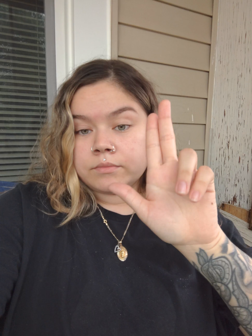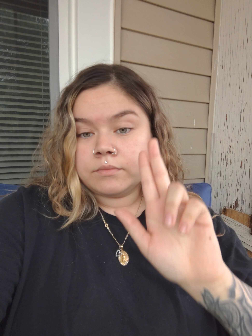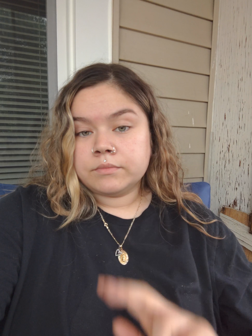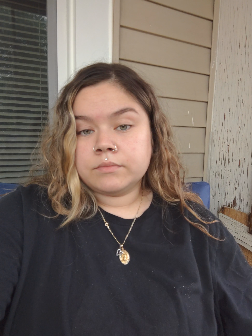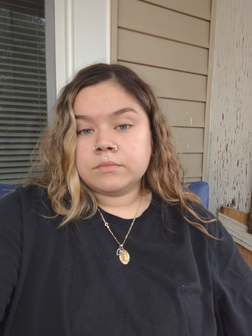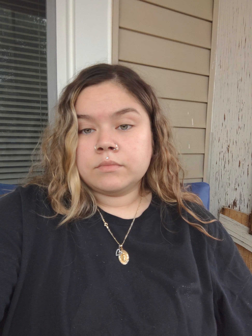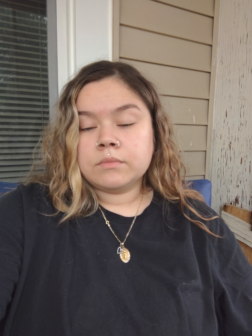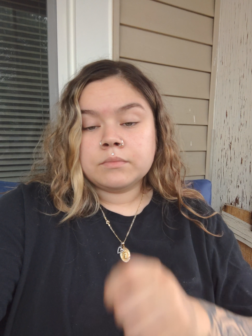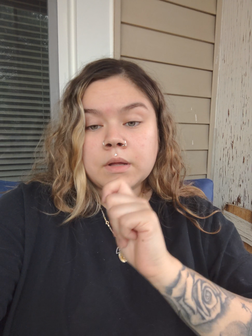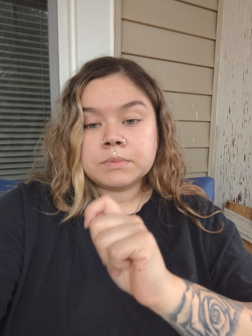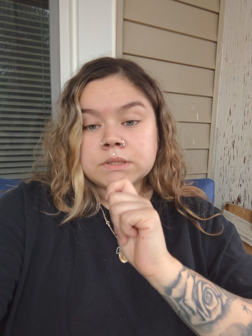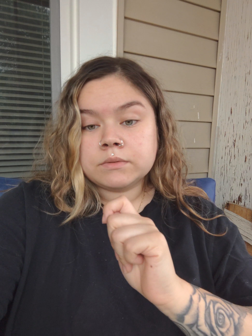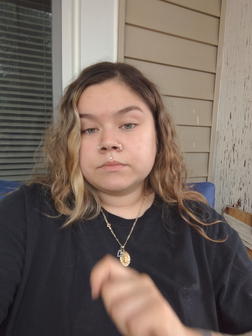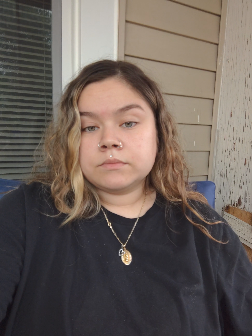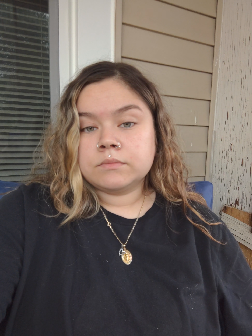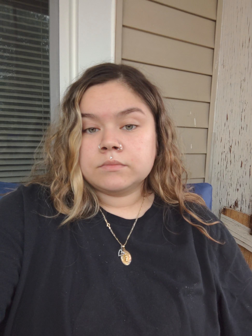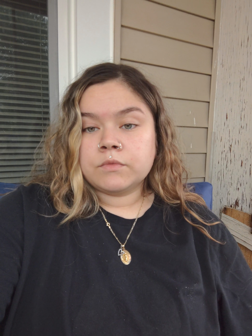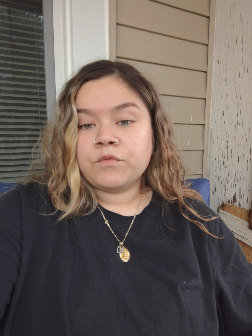popsicle